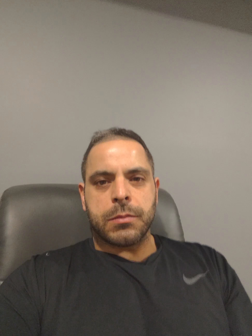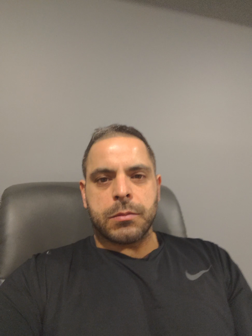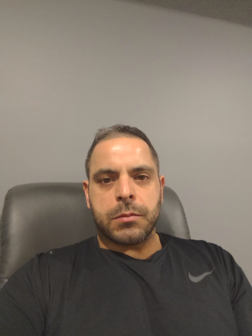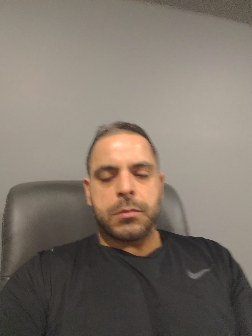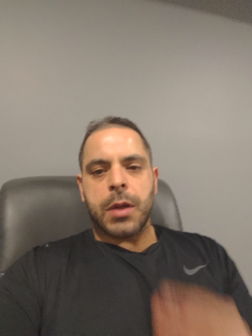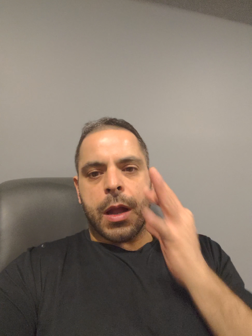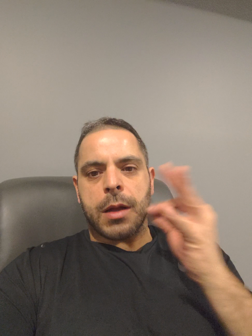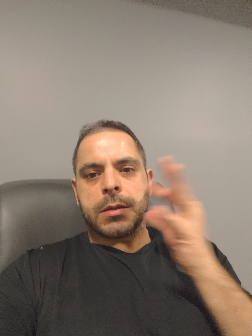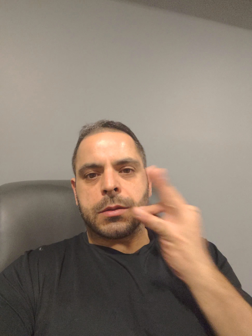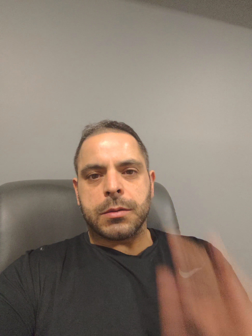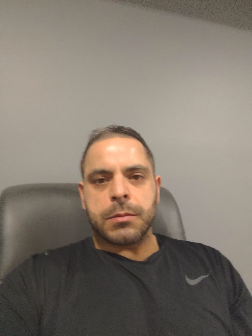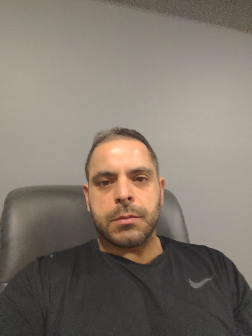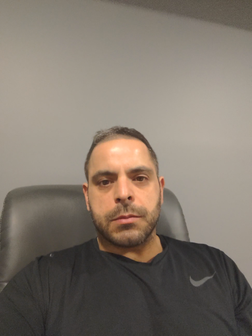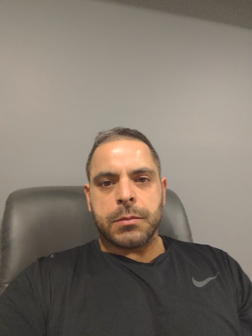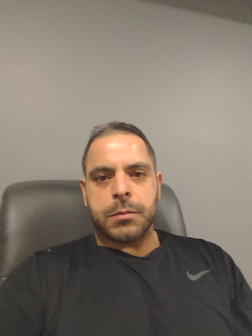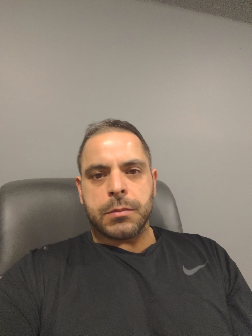cat